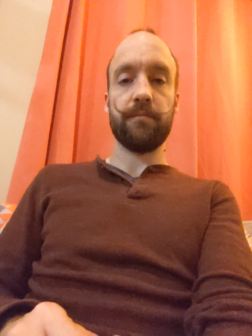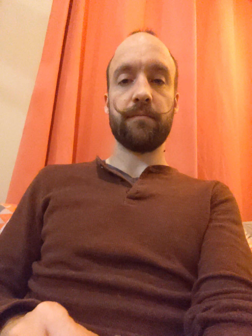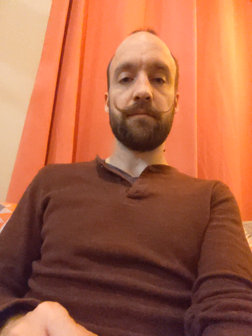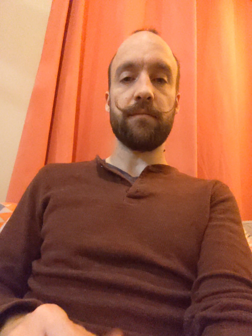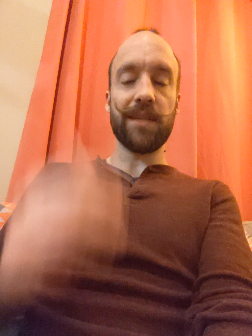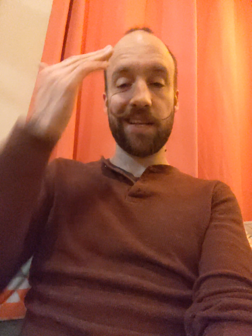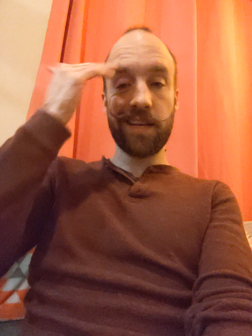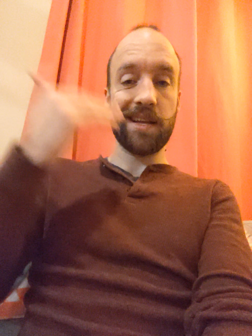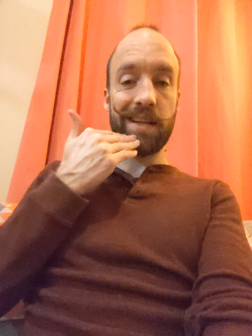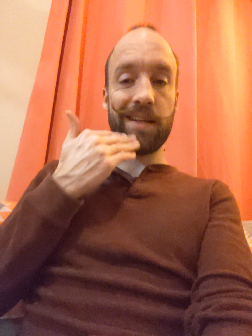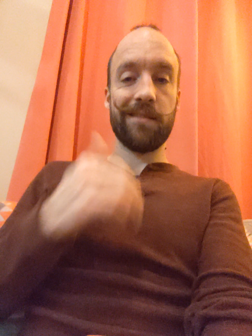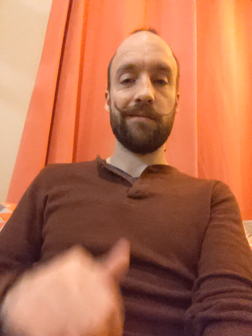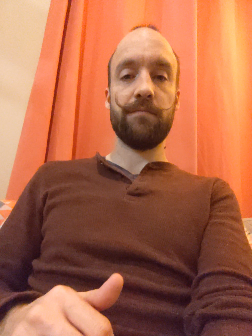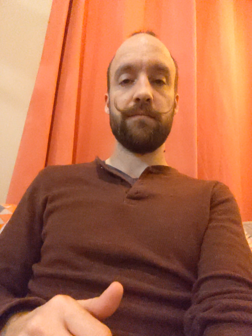head